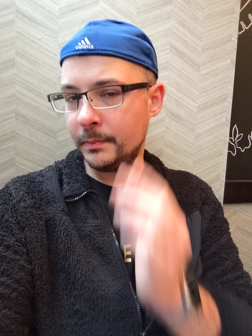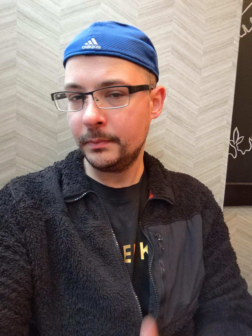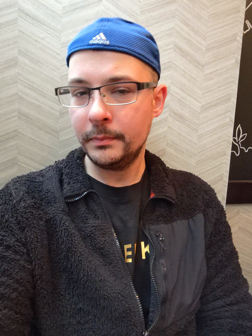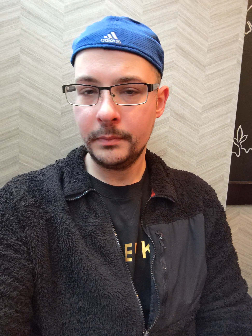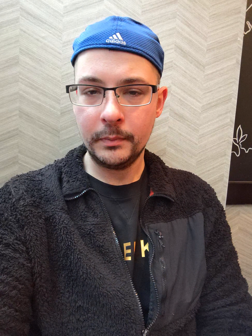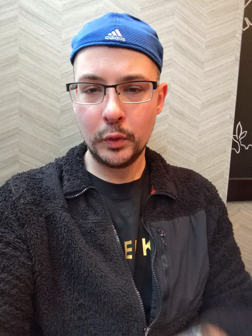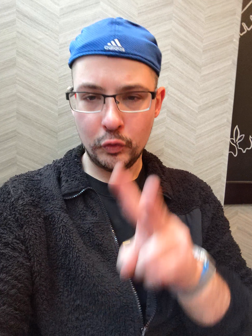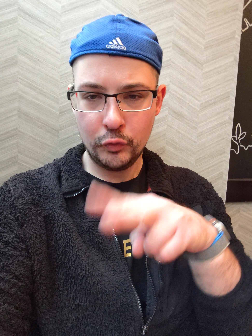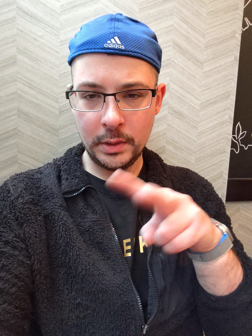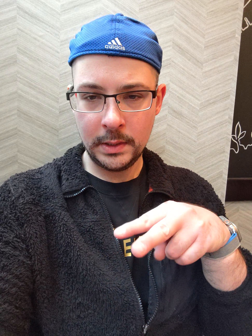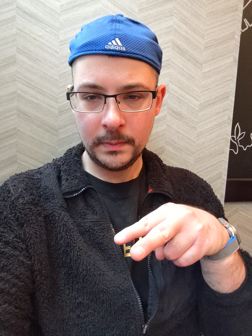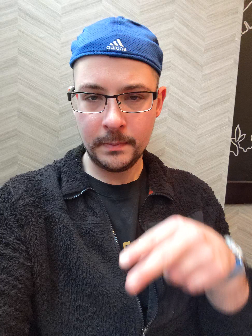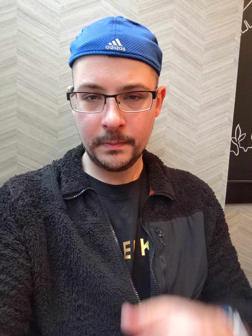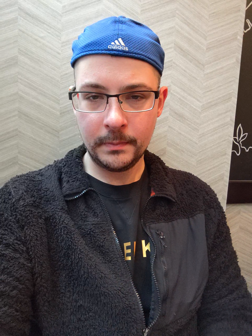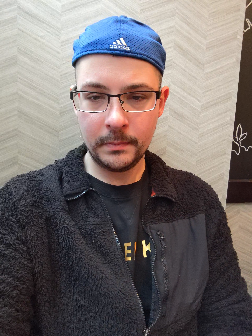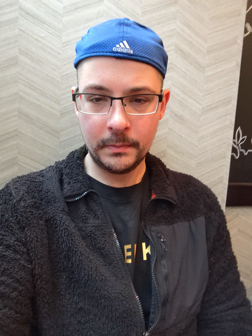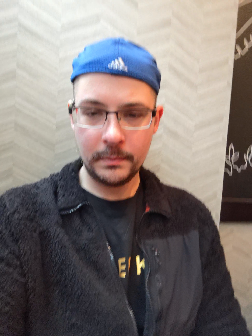read